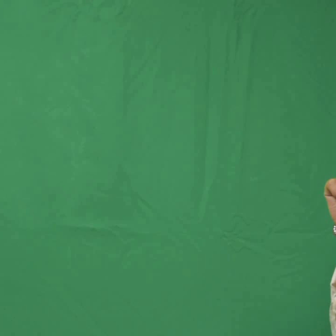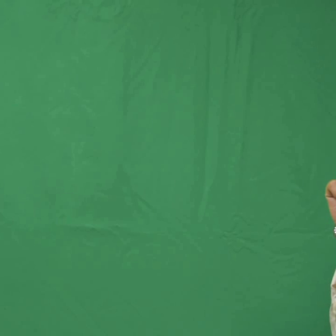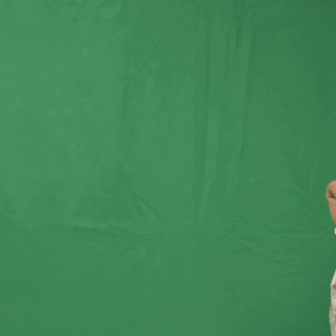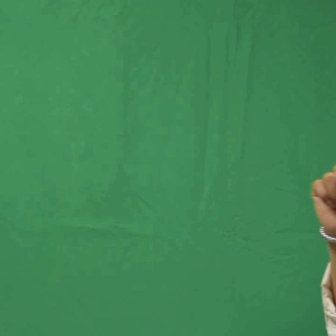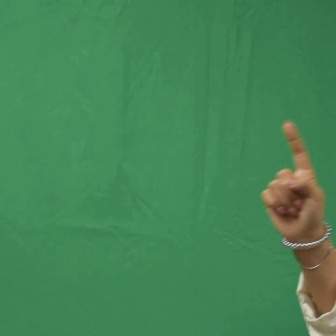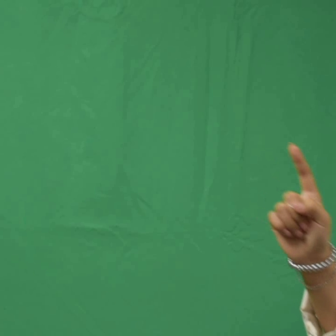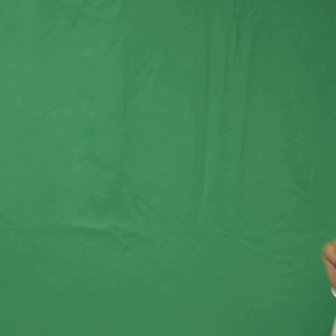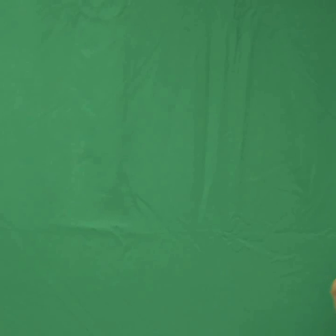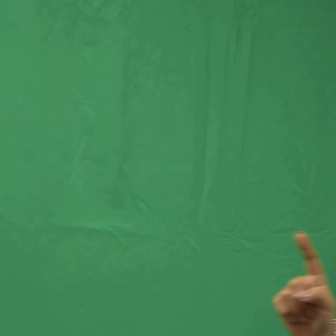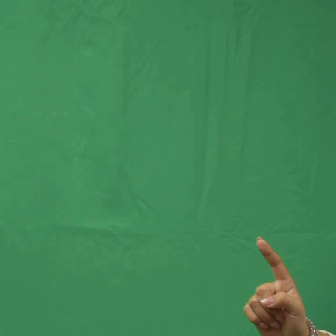Z